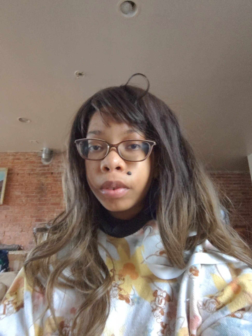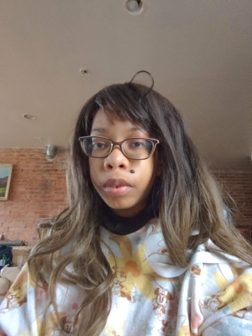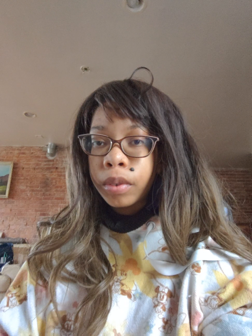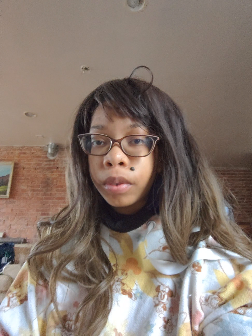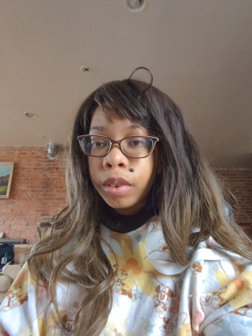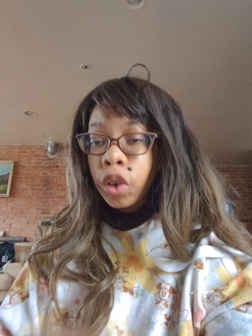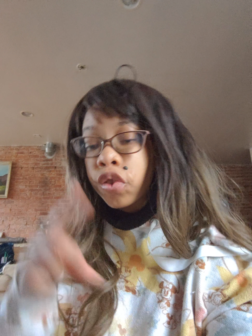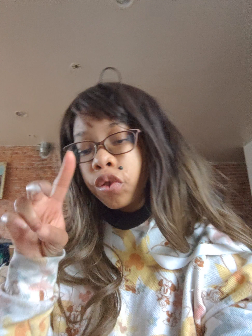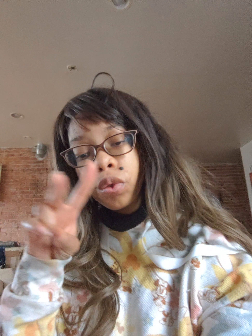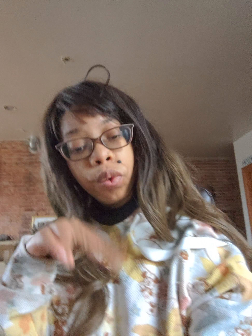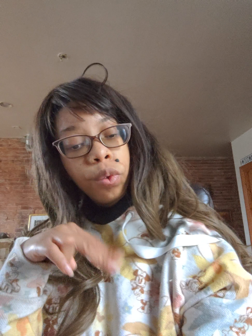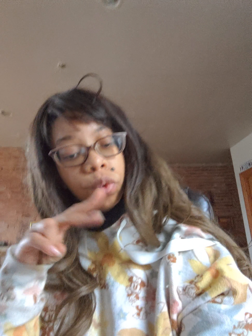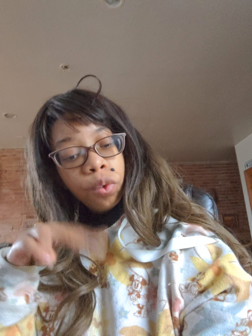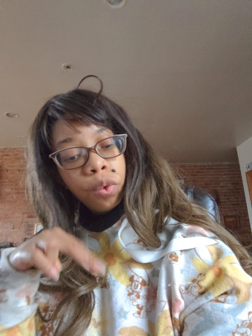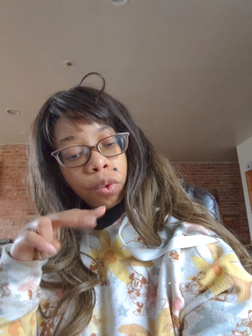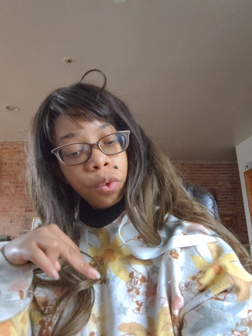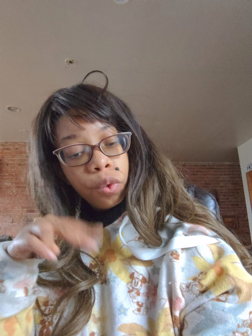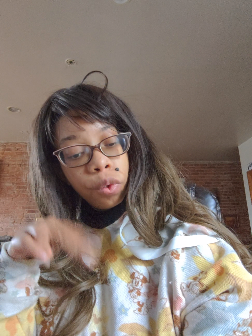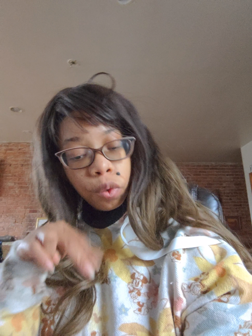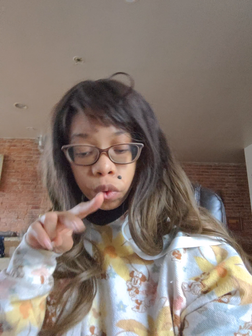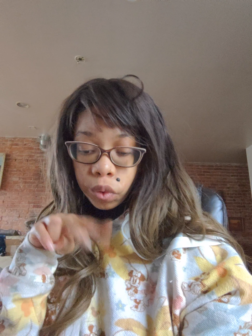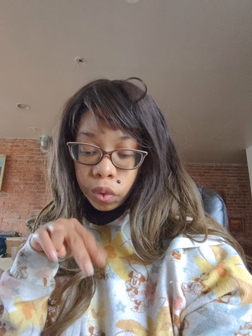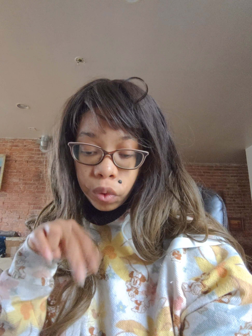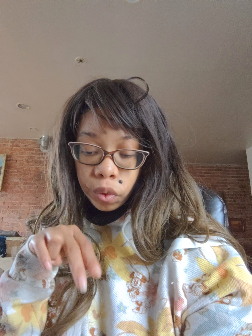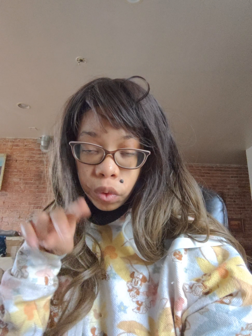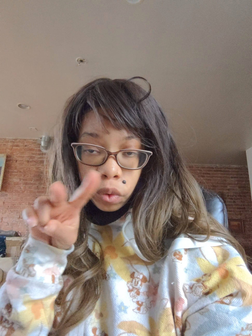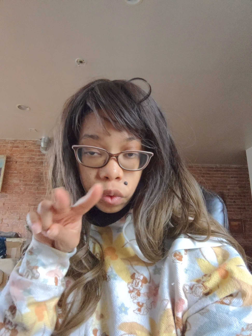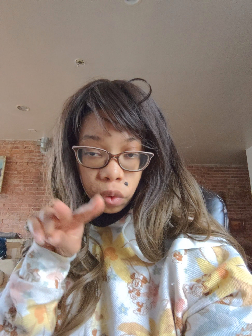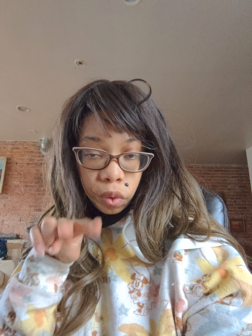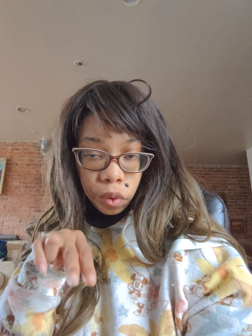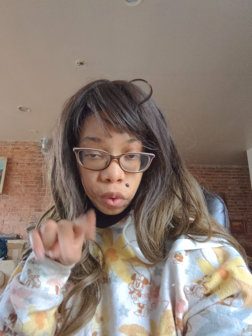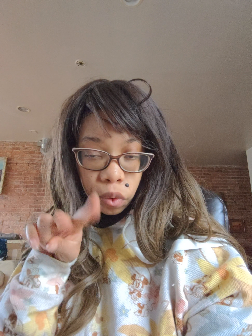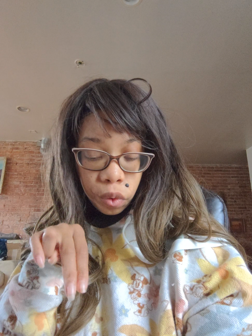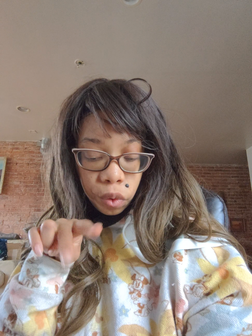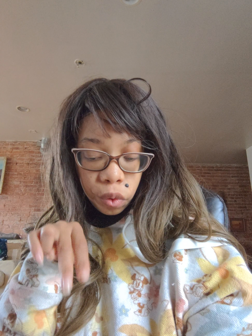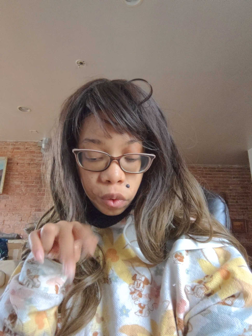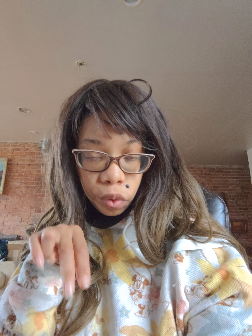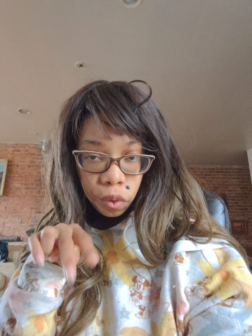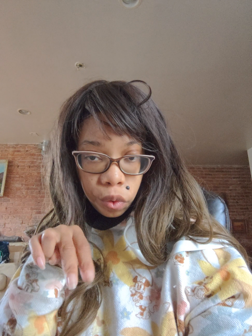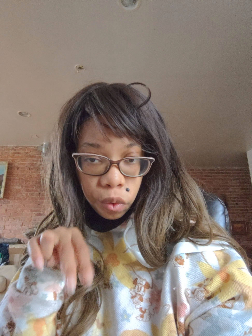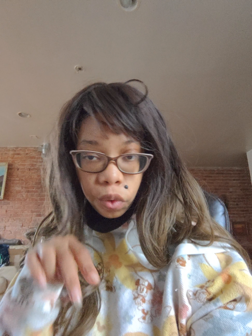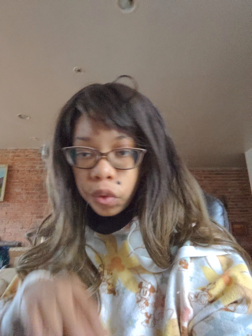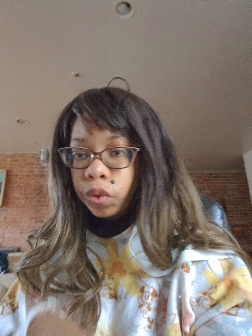read